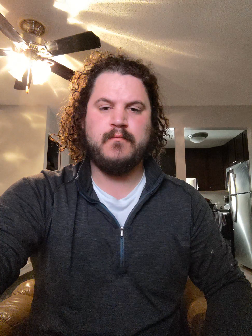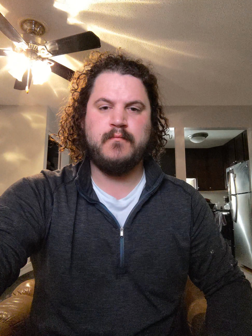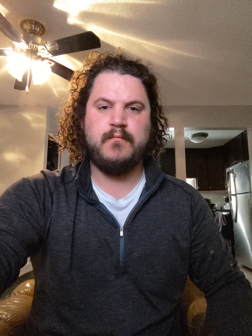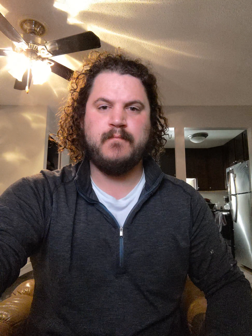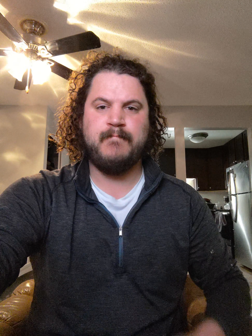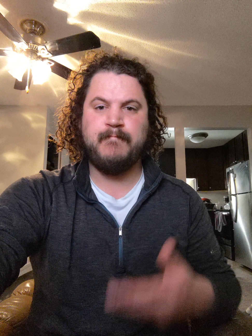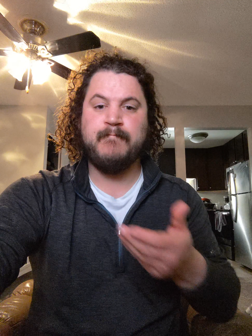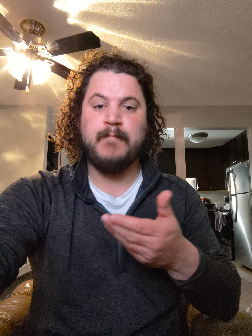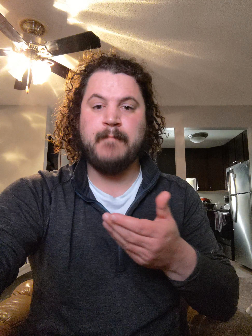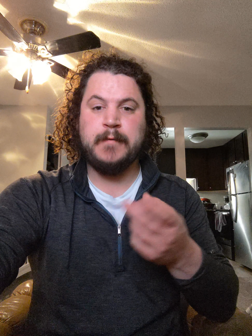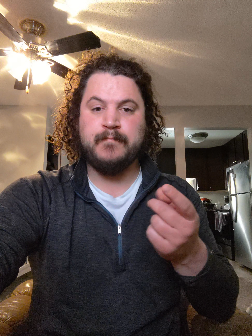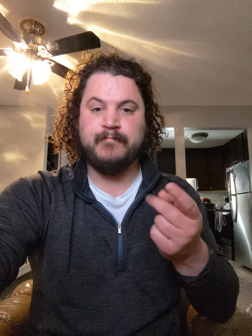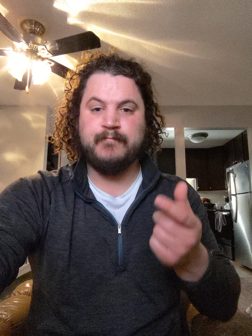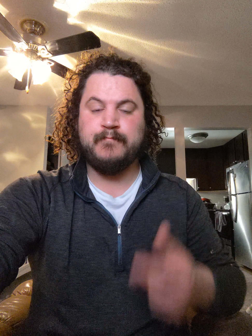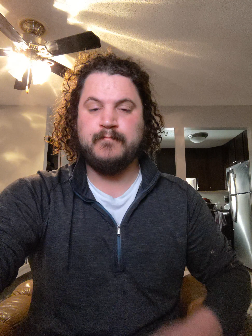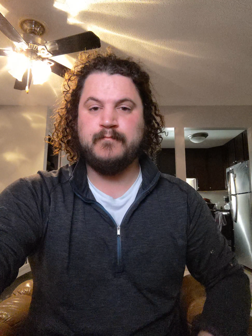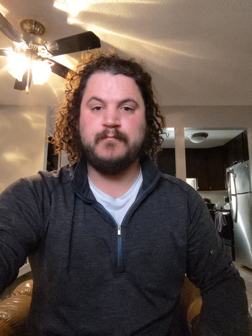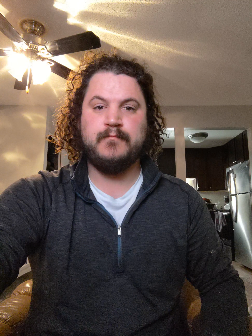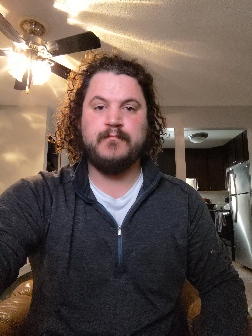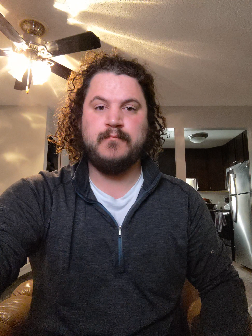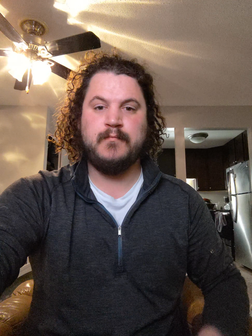puppy